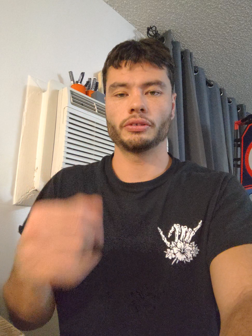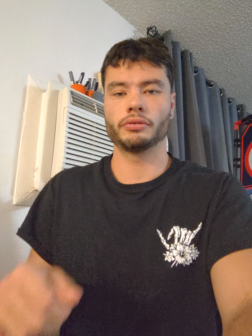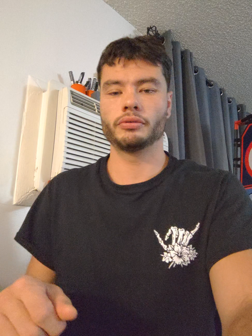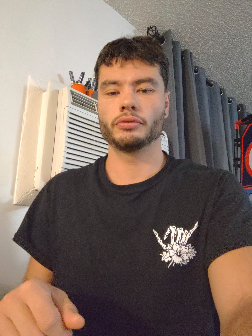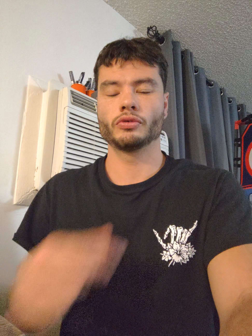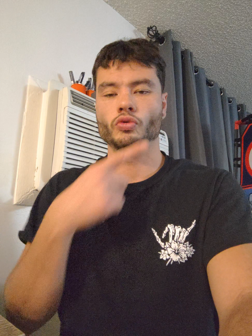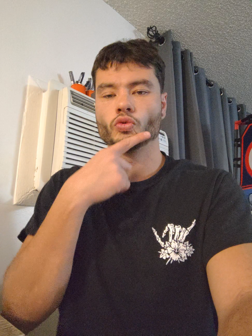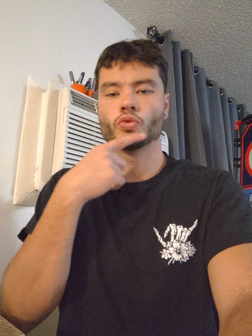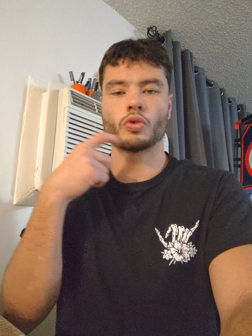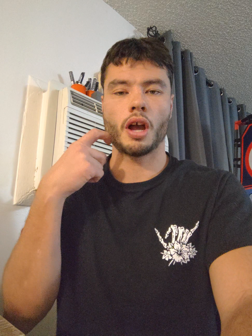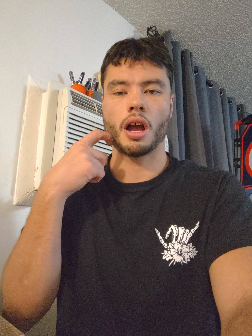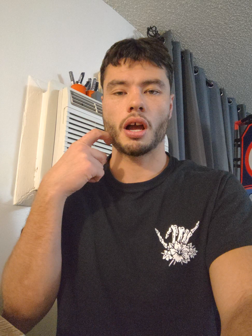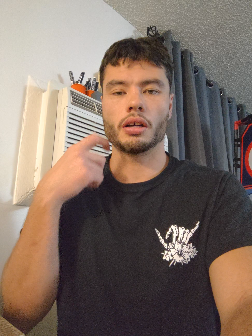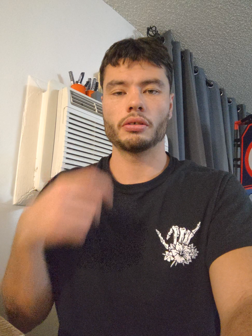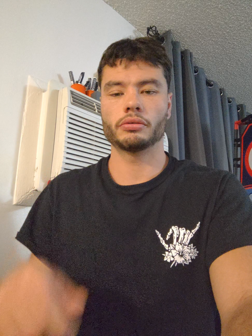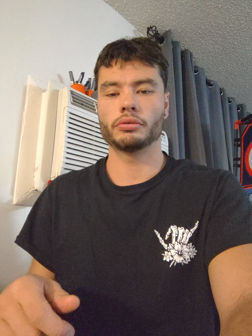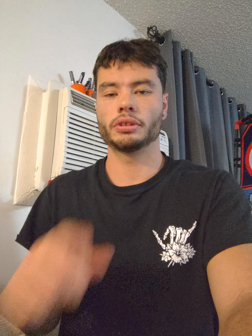dry